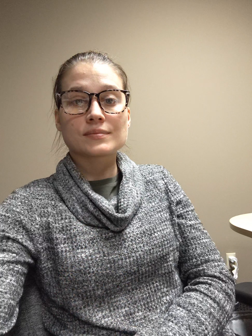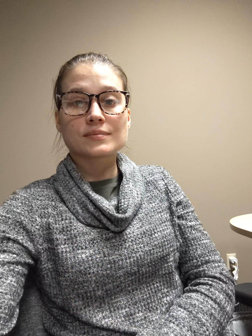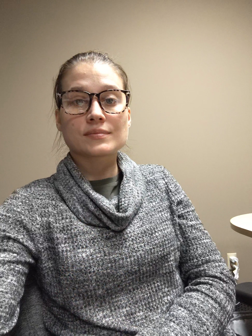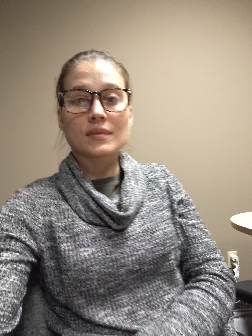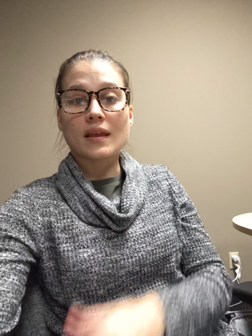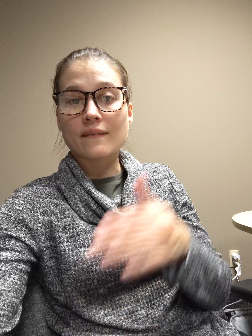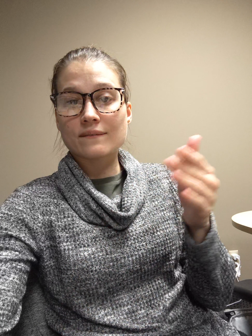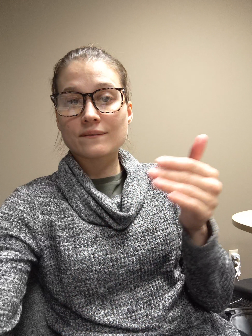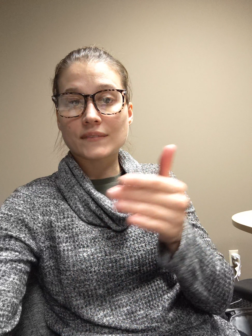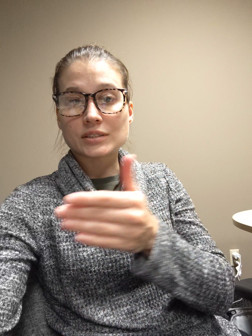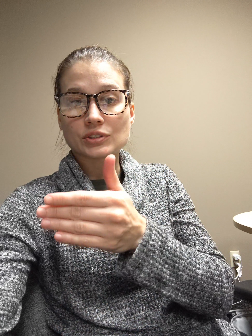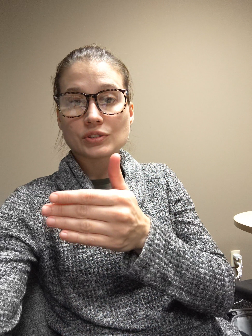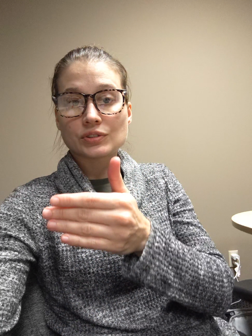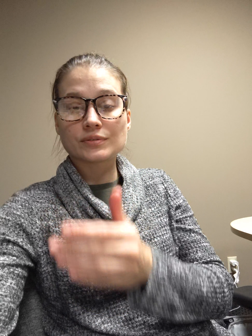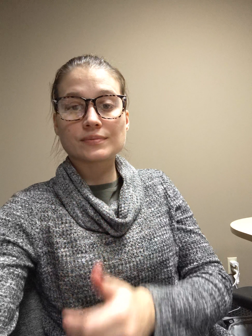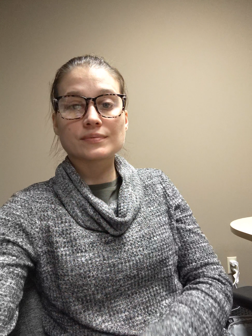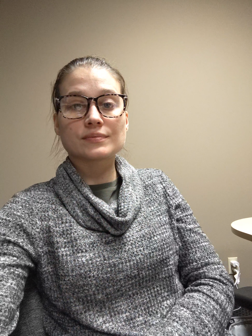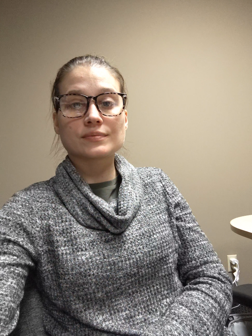fish